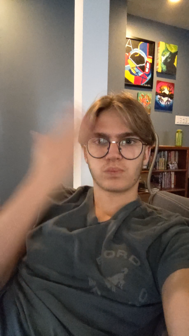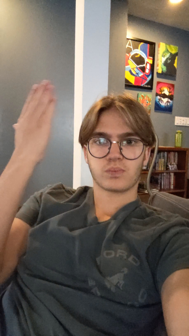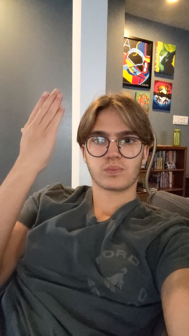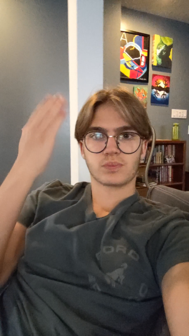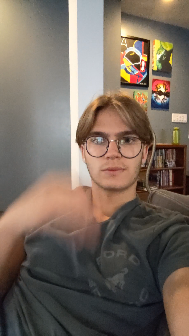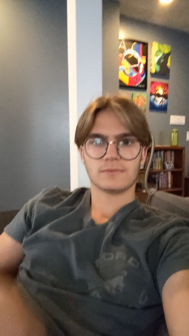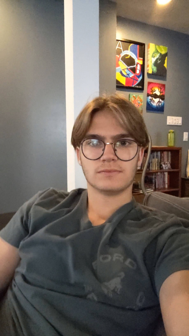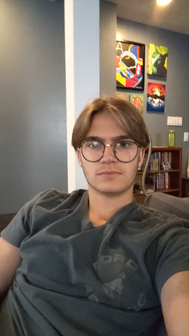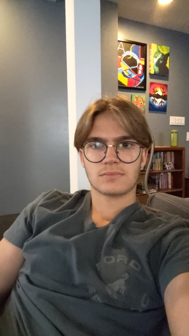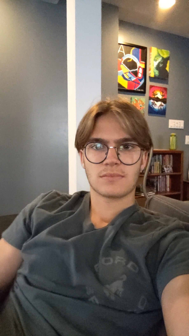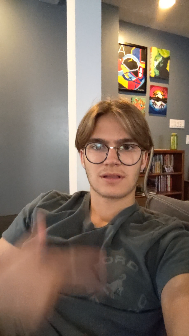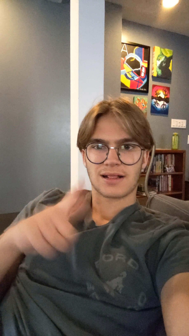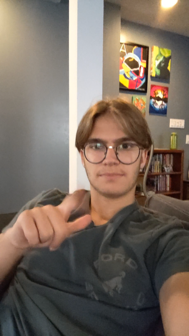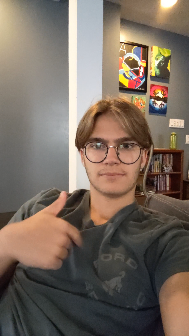let me